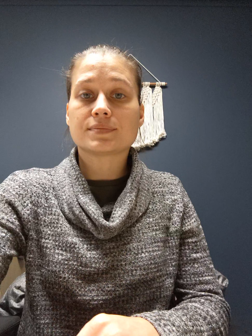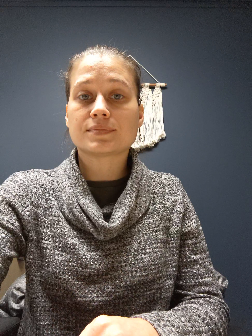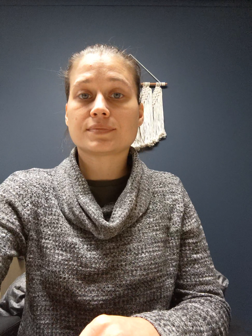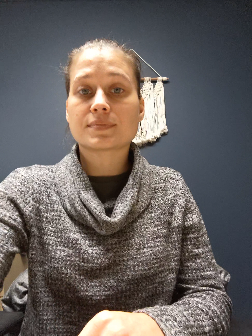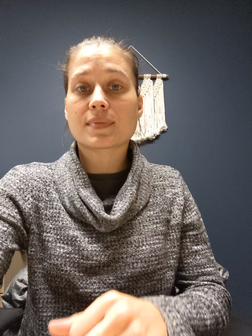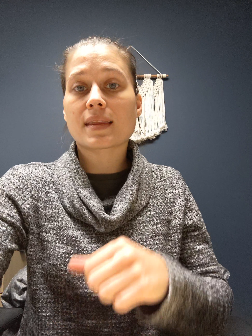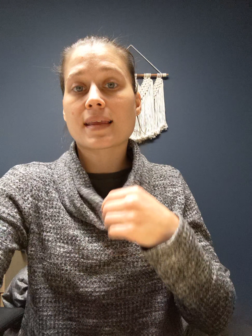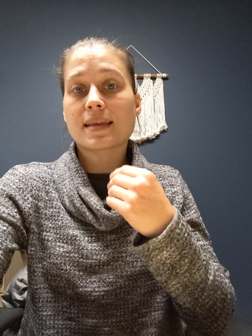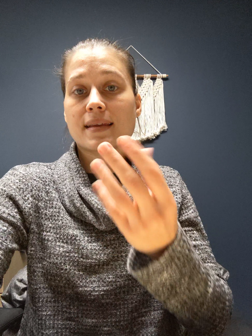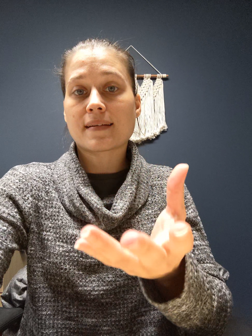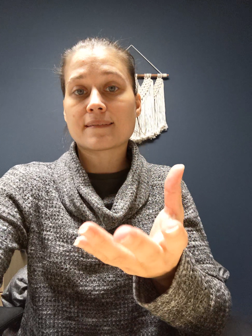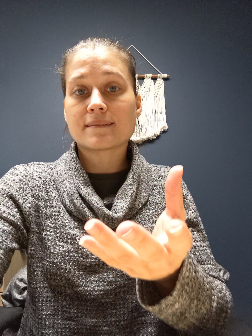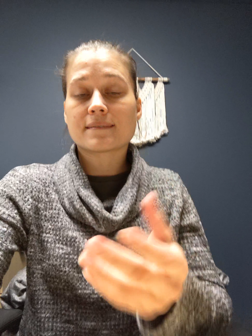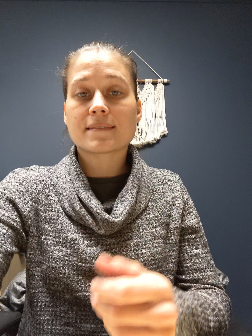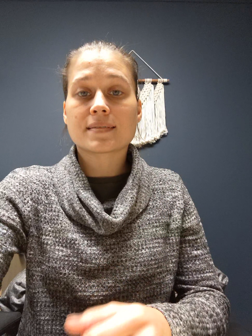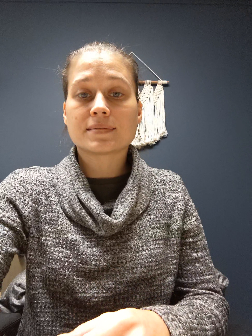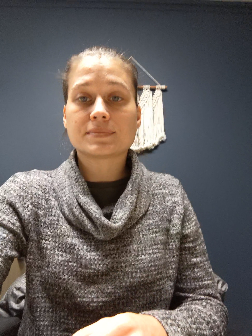give